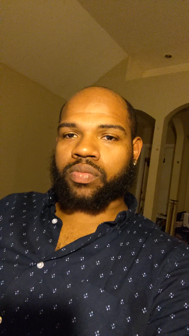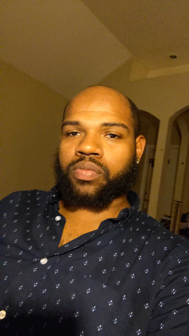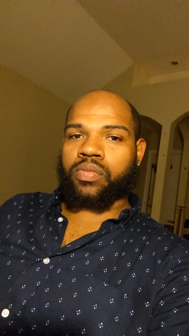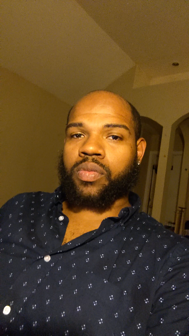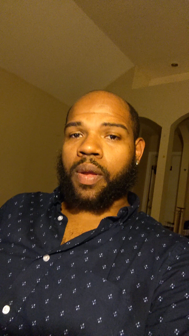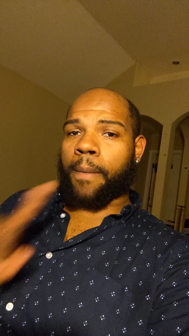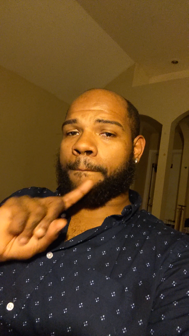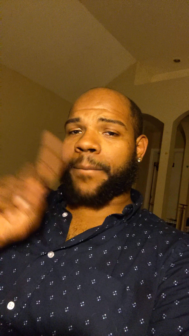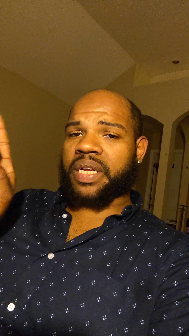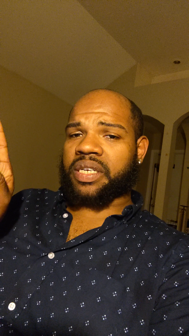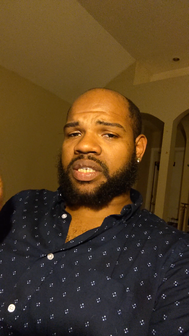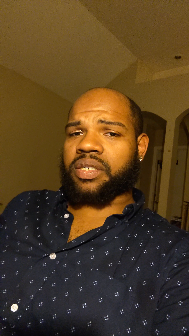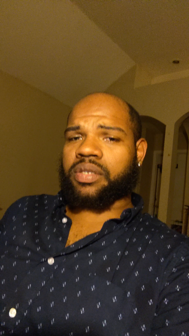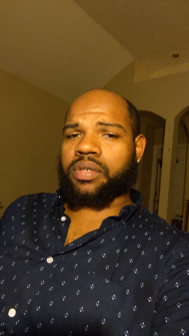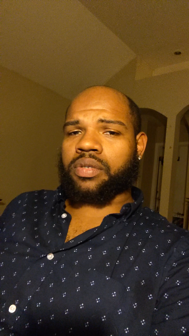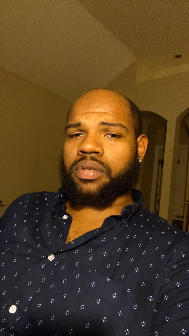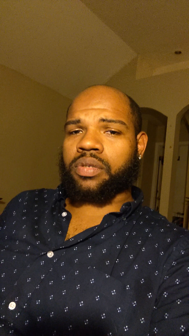but